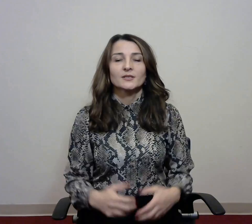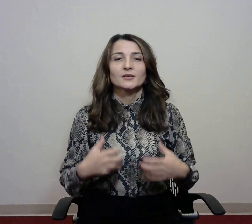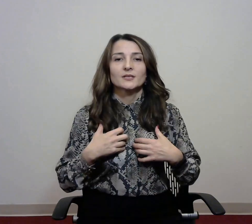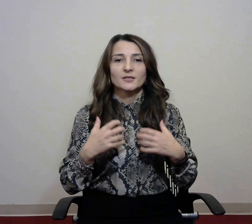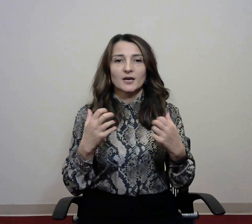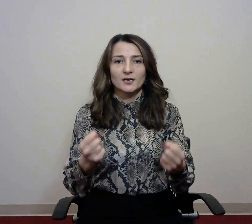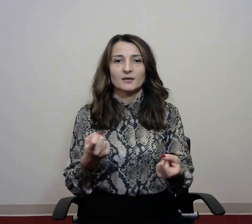sağlam